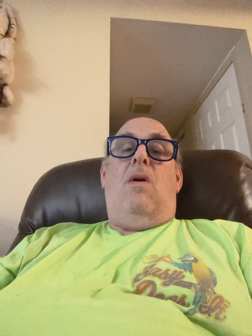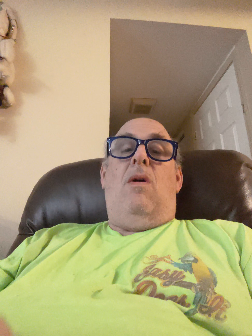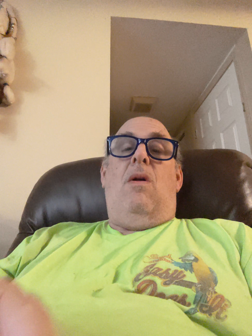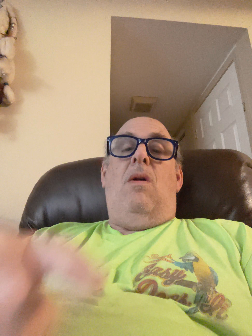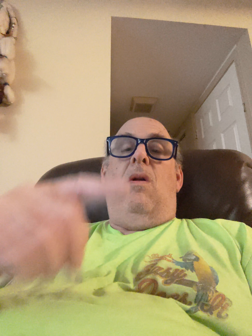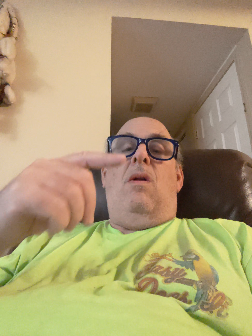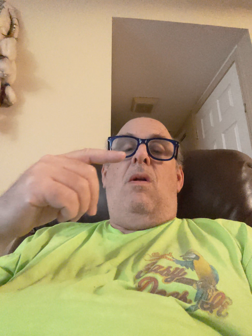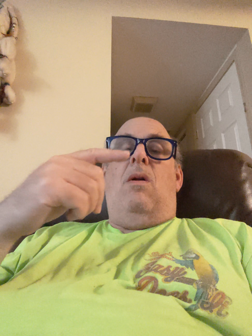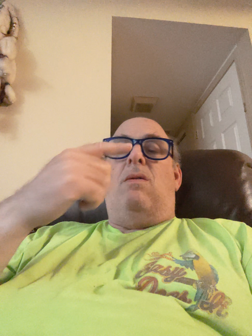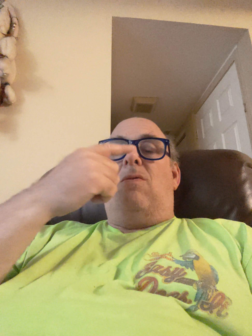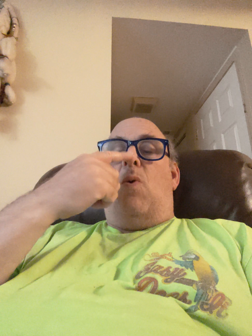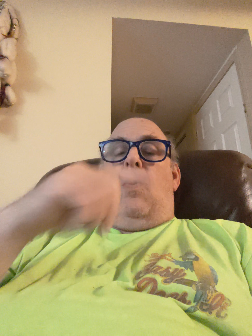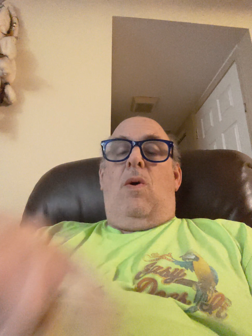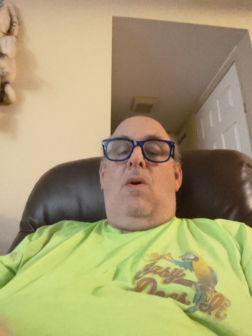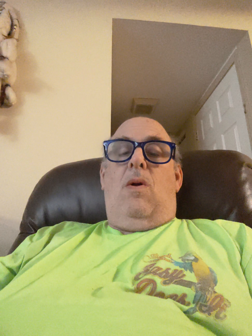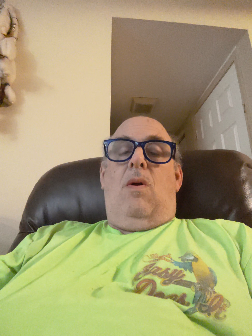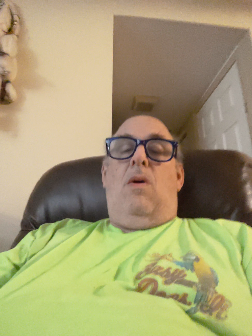nose